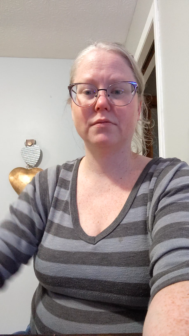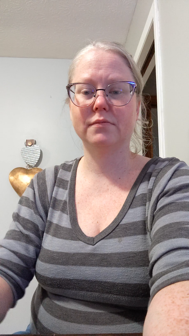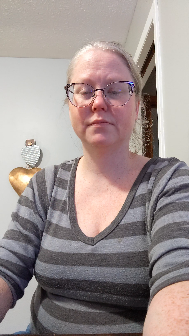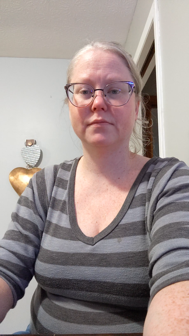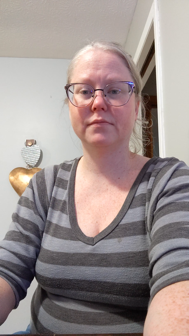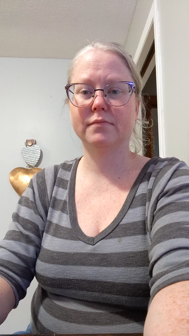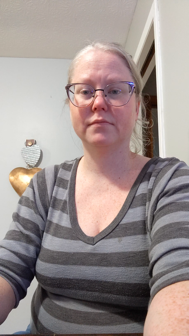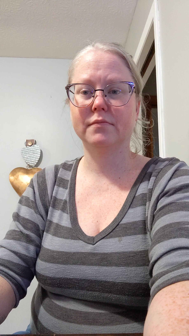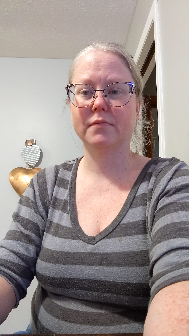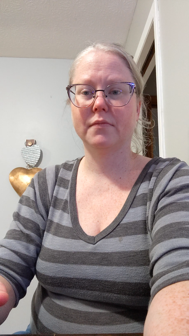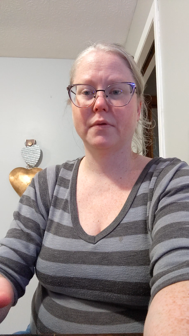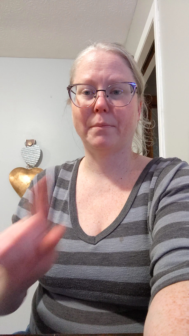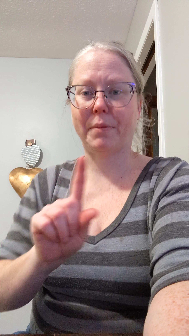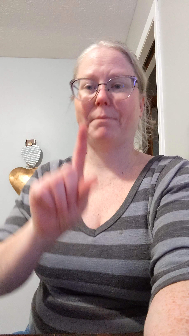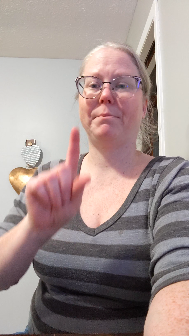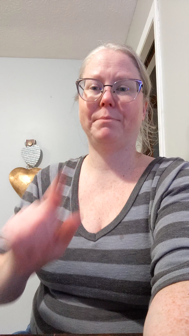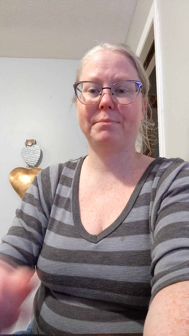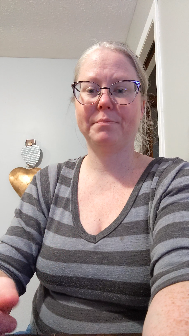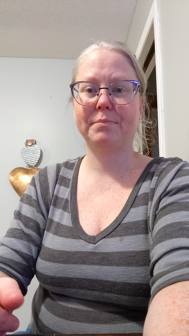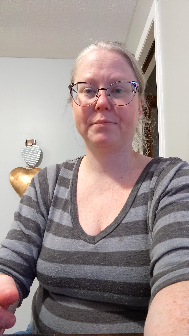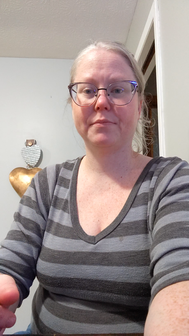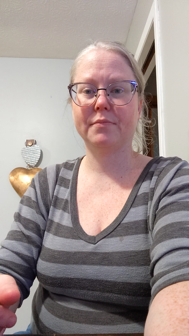bump